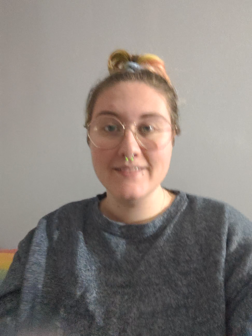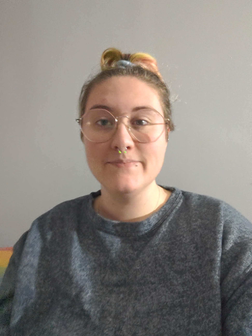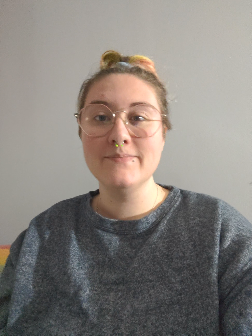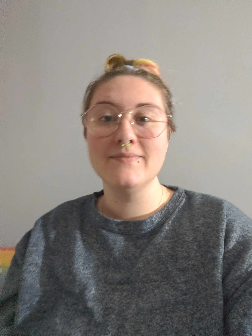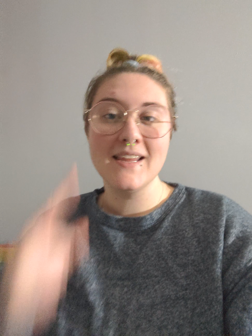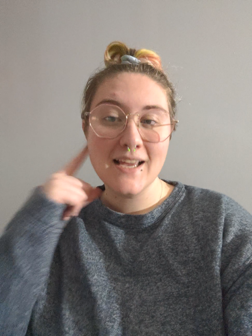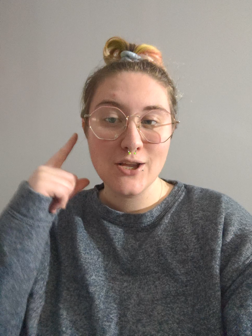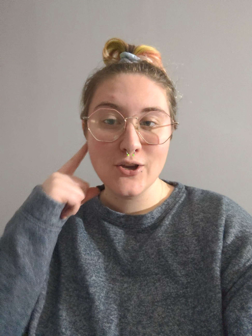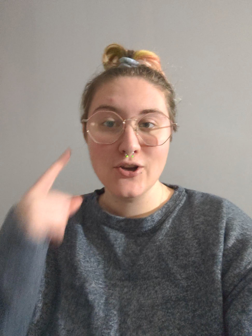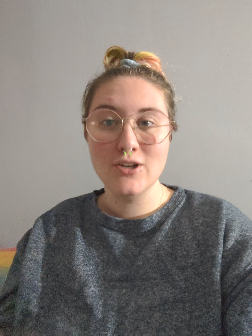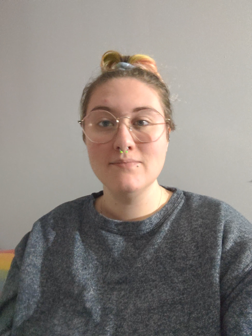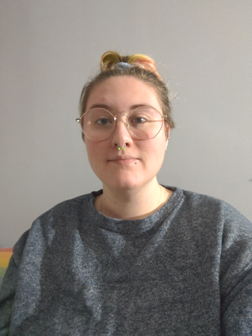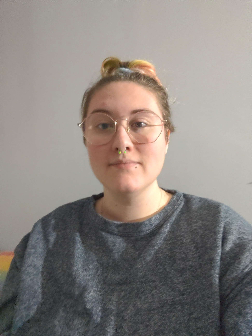ear